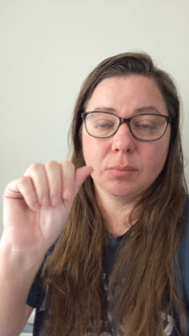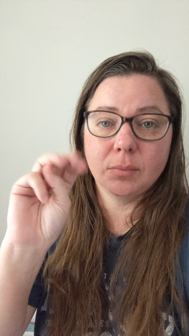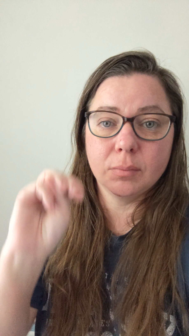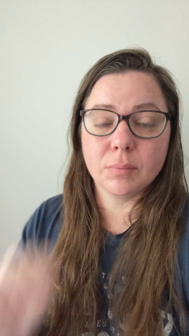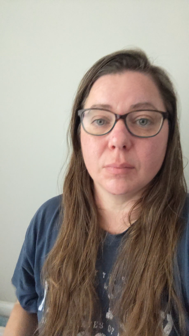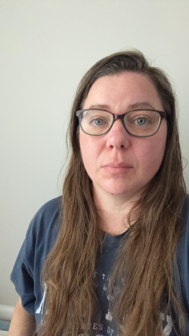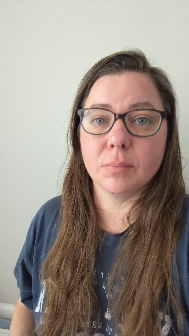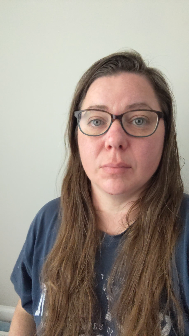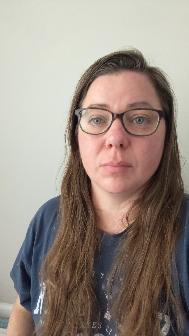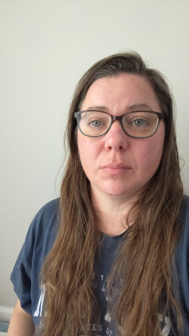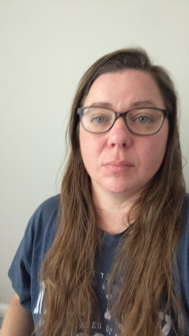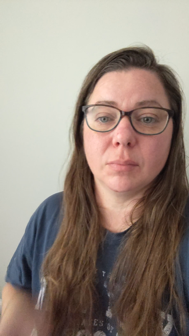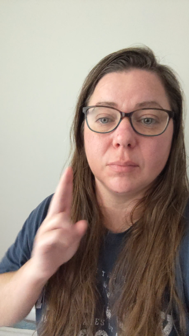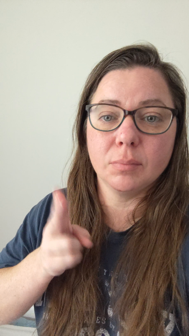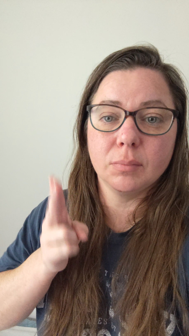hurry